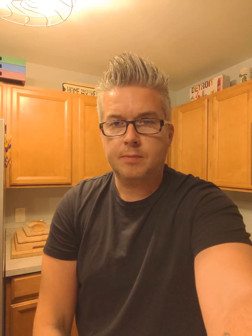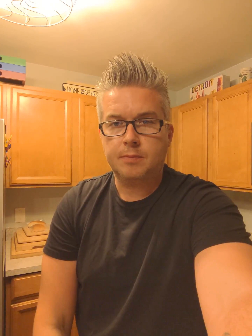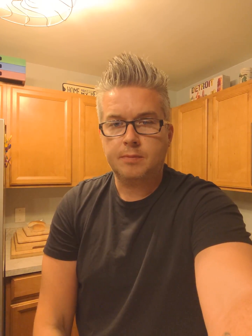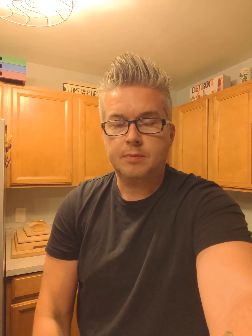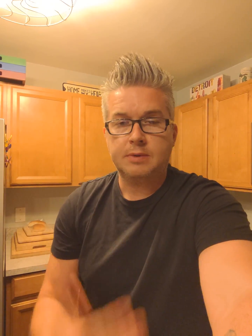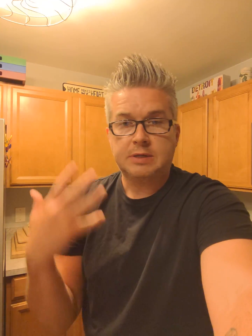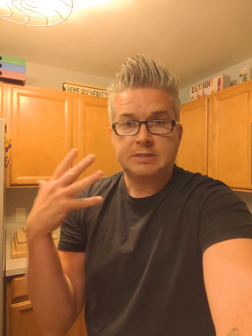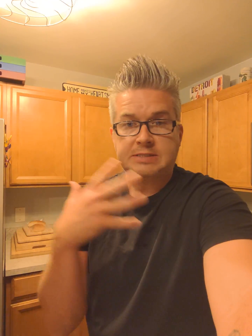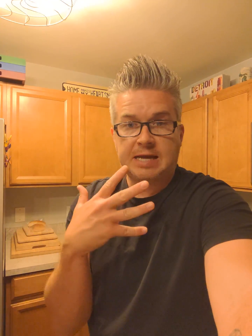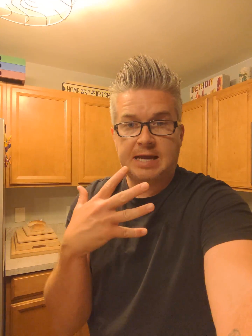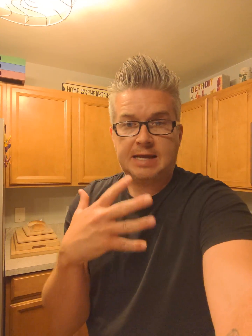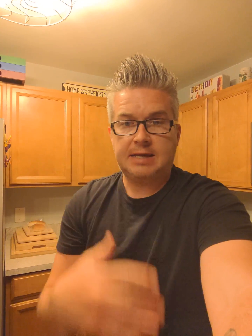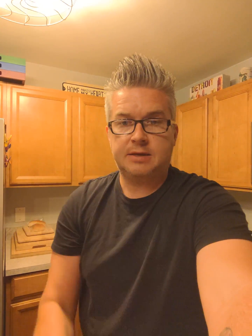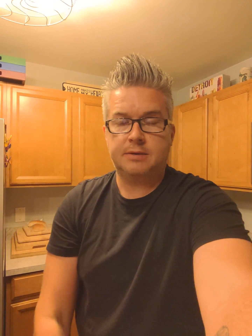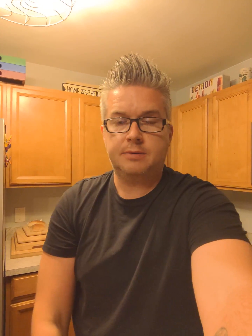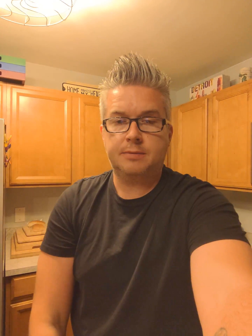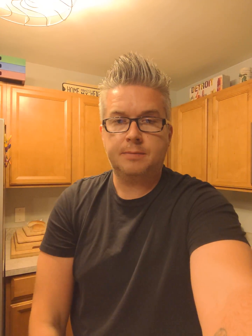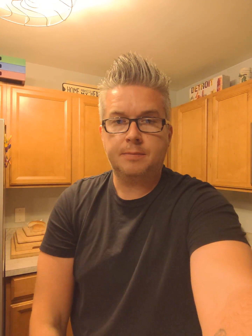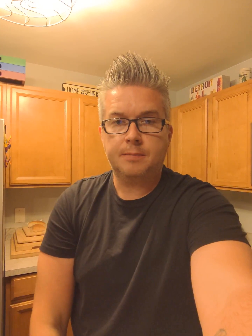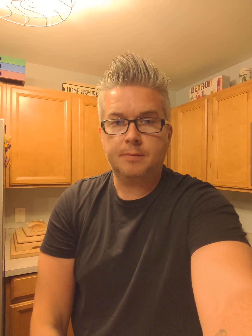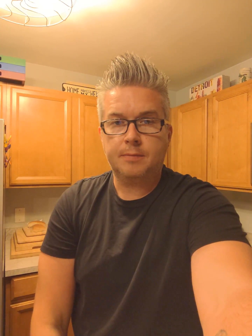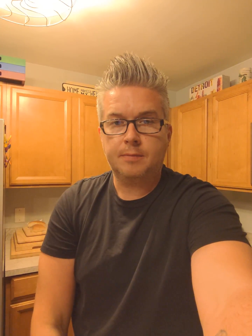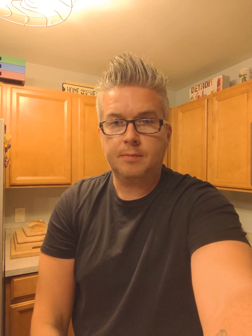scared